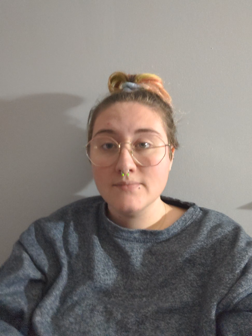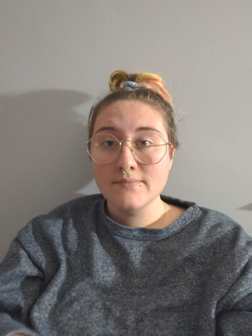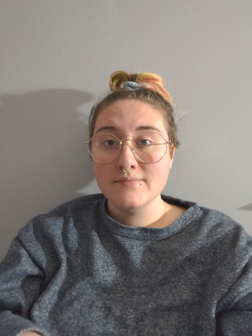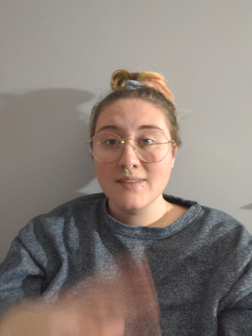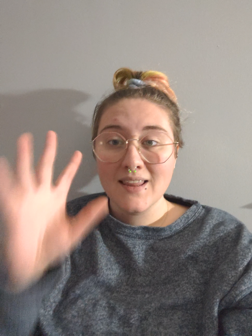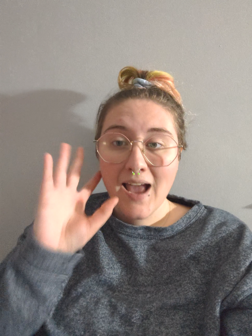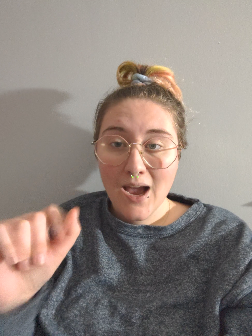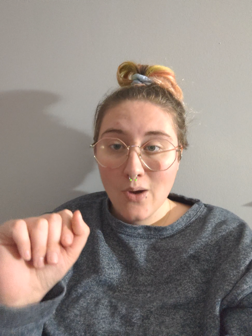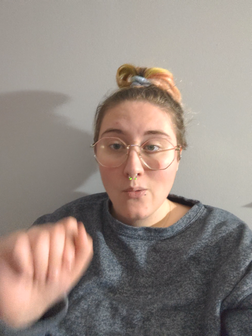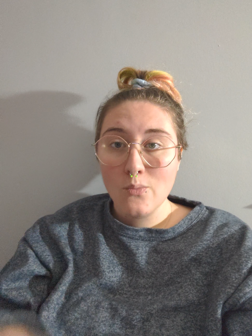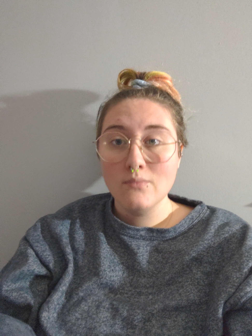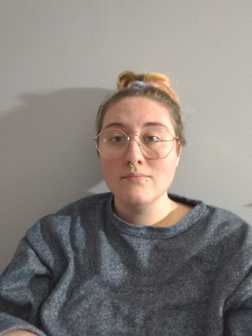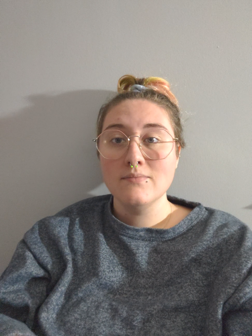loud